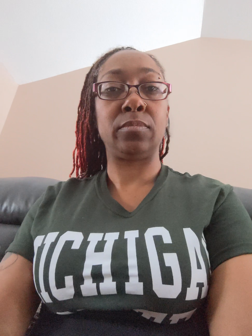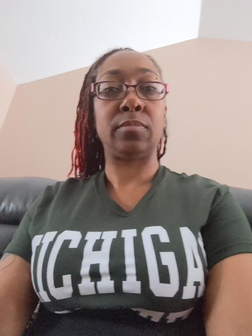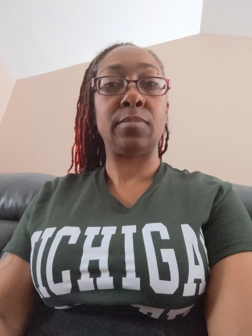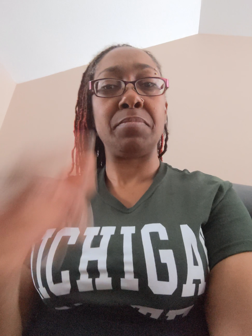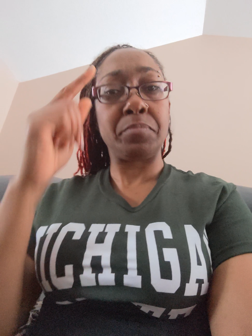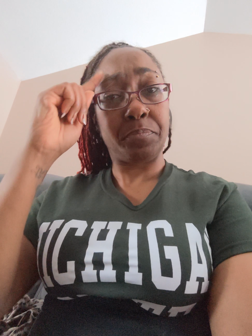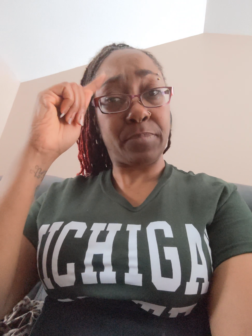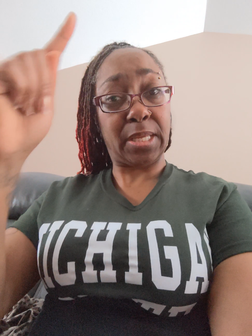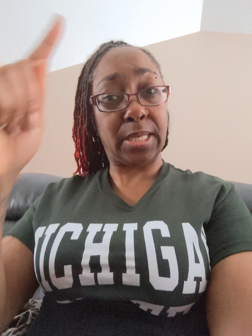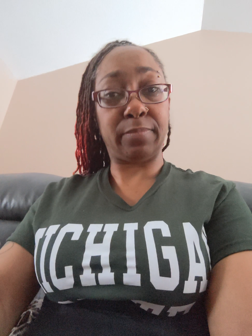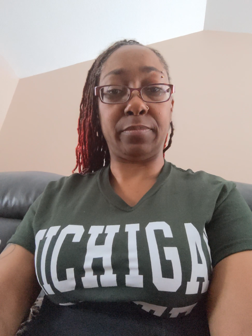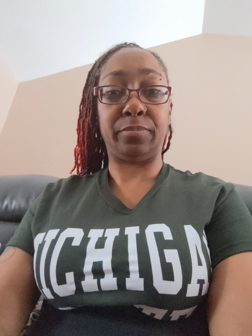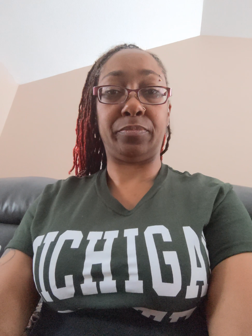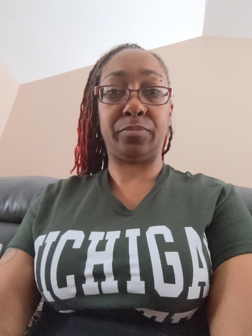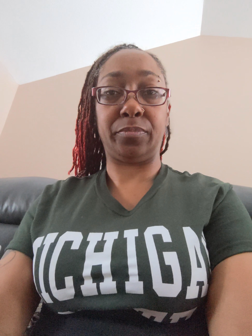penny